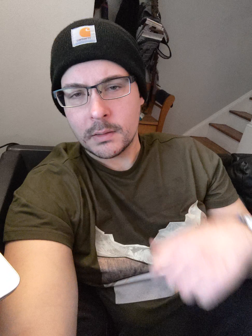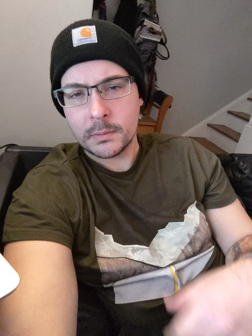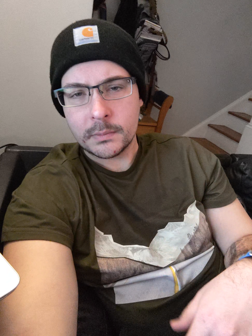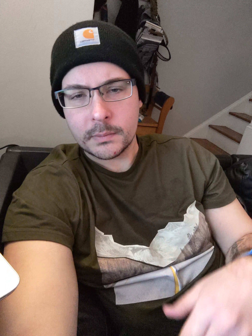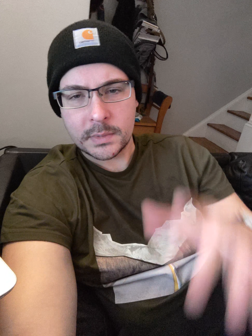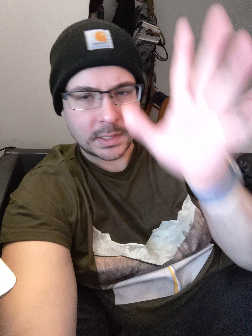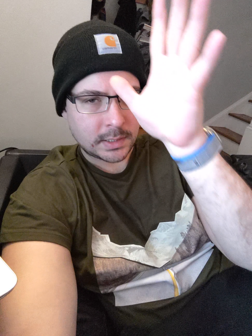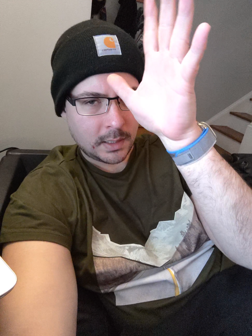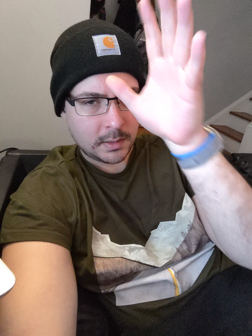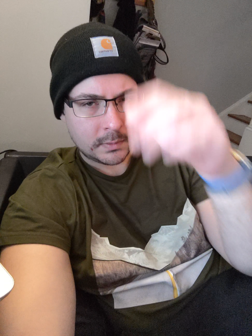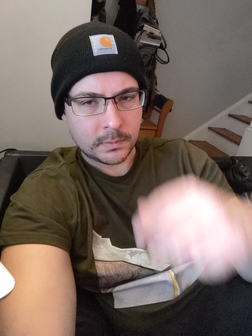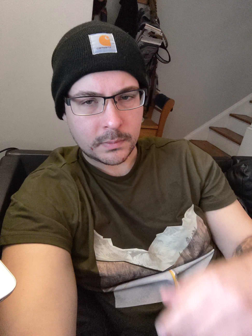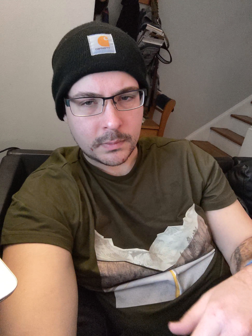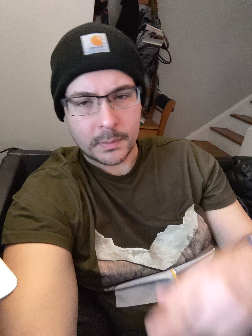dad